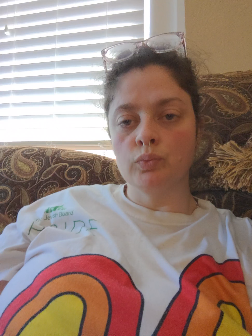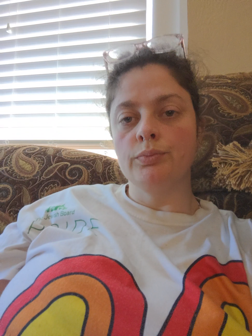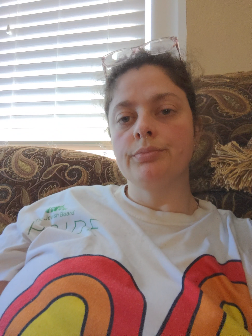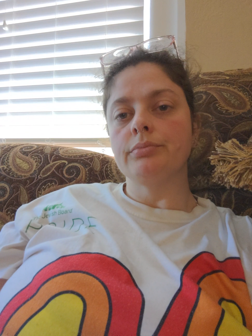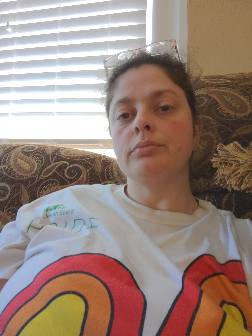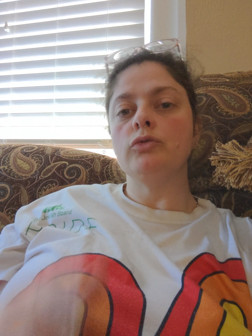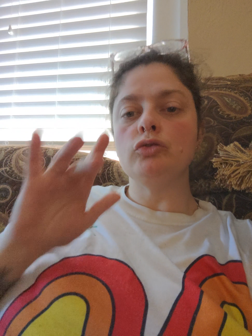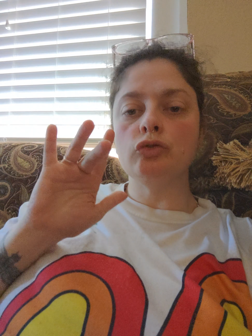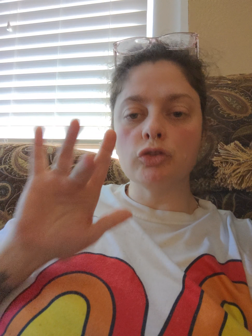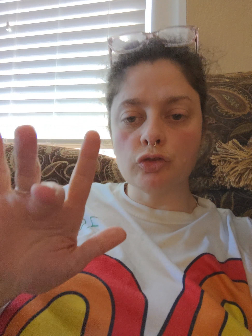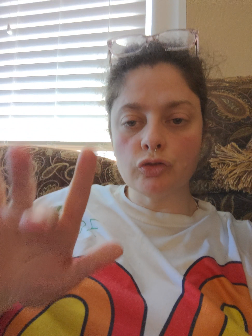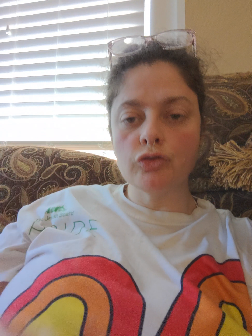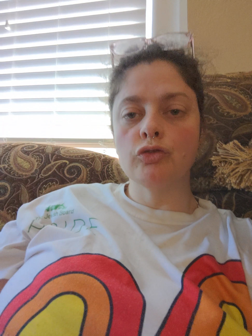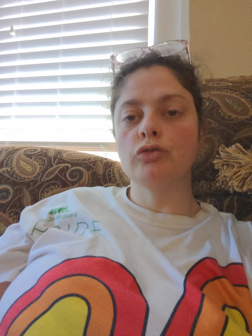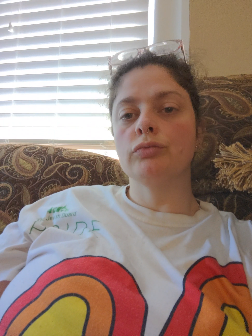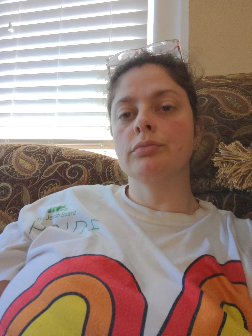touch